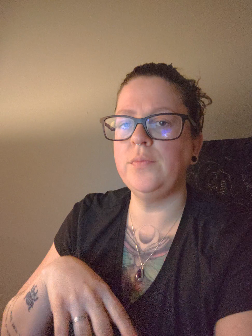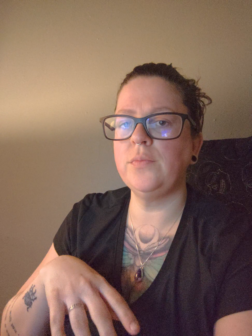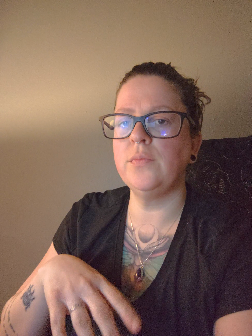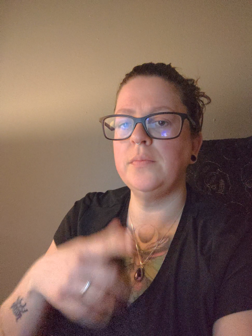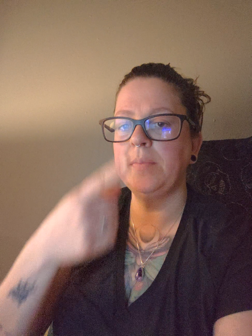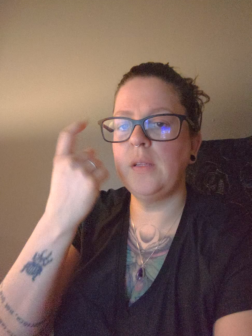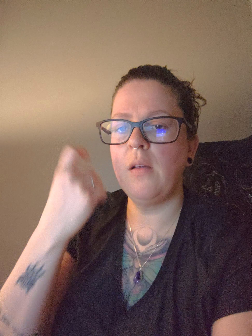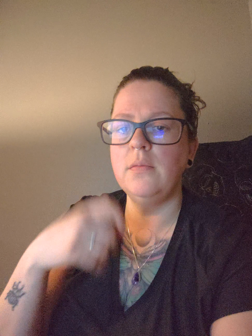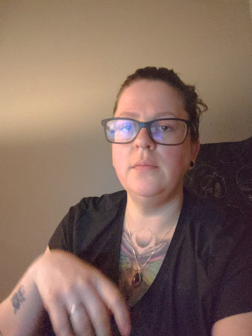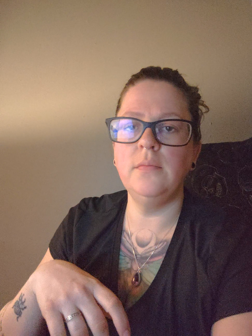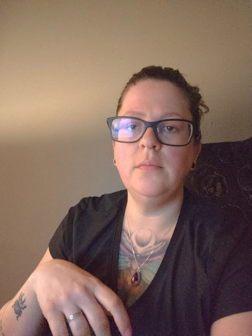because